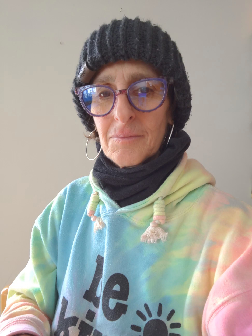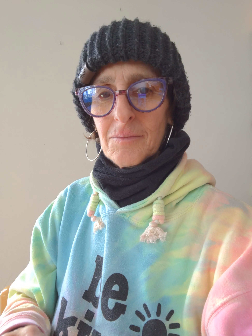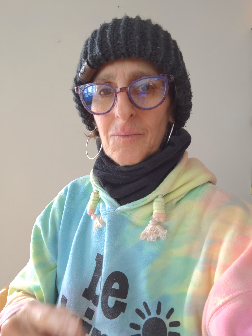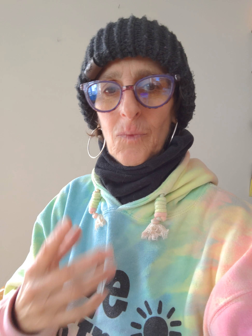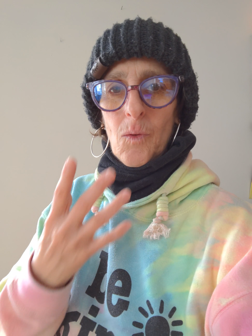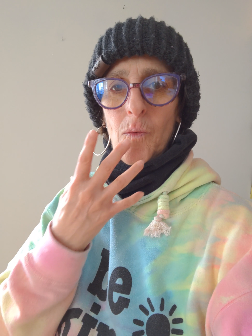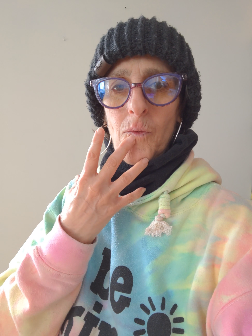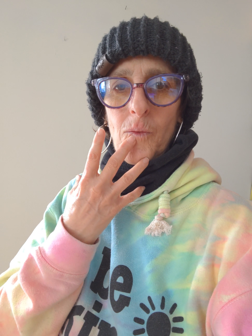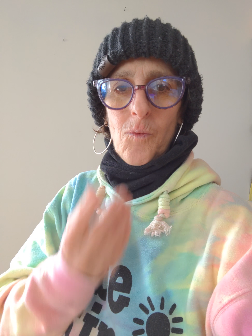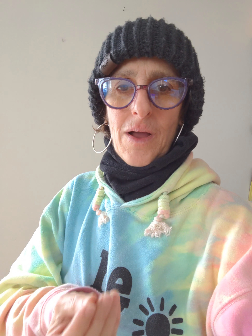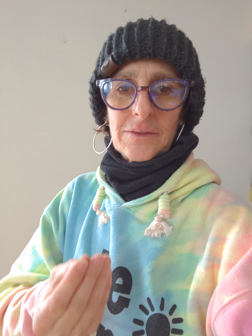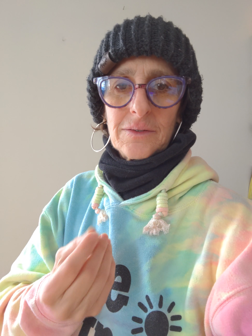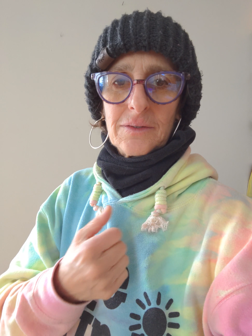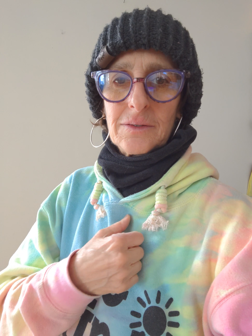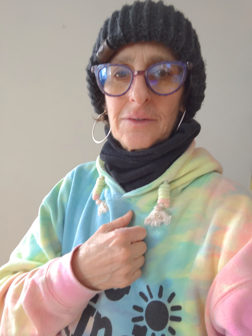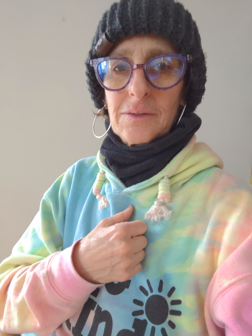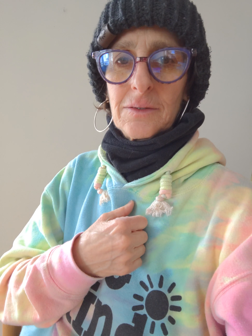wet